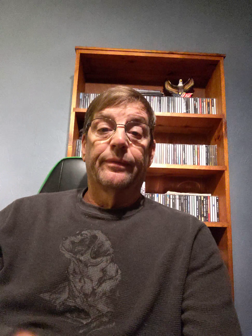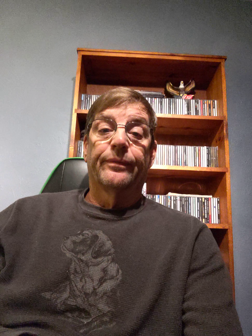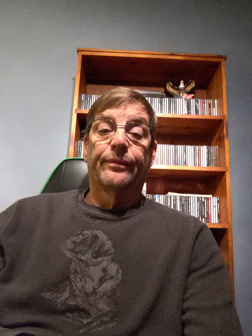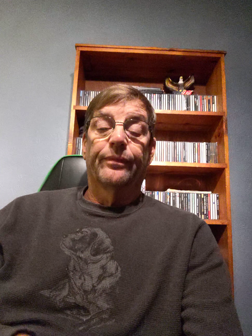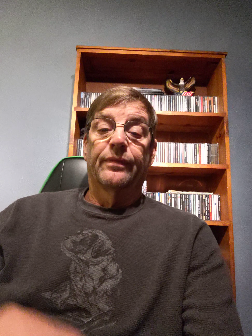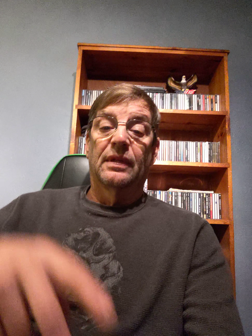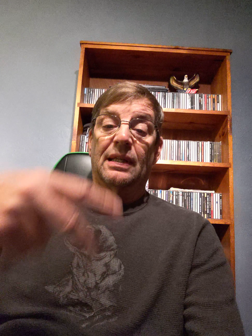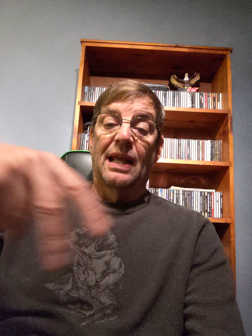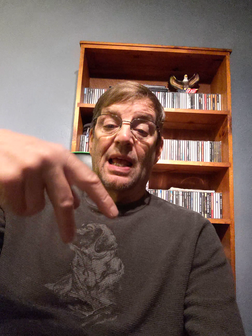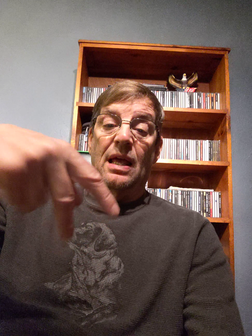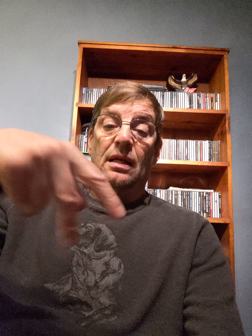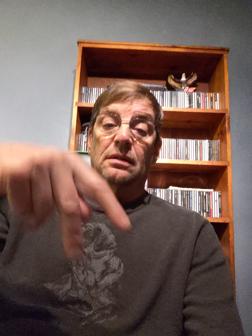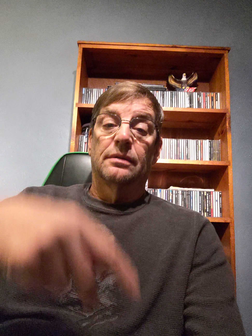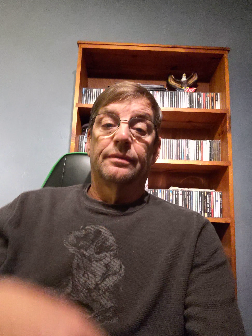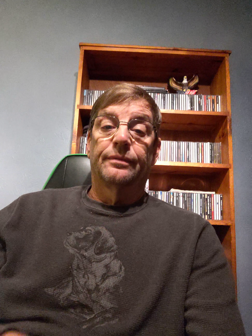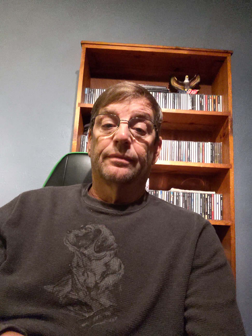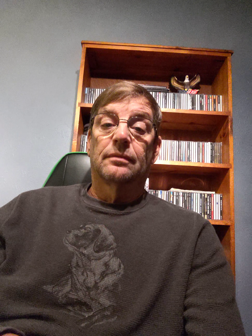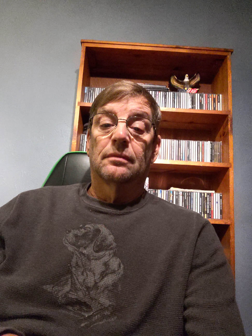dance